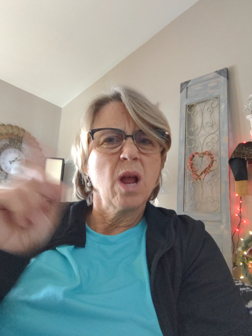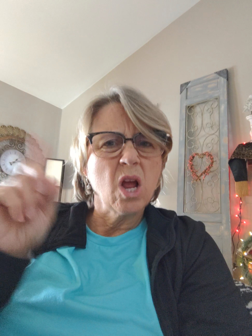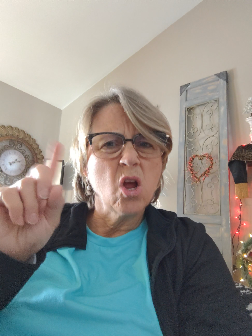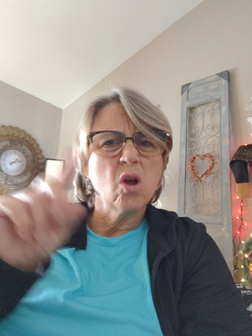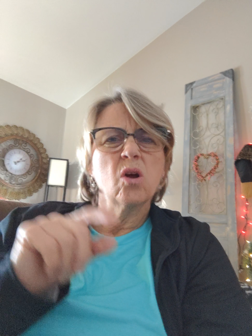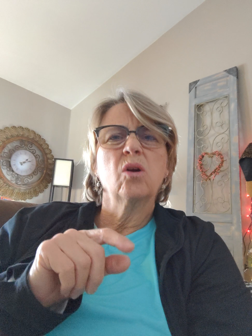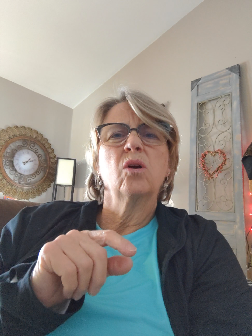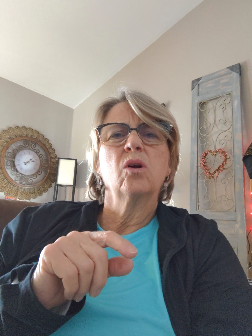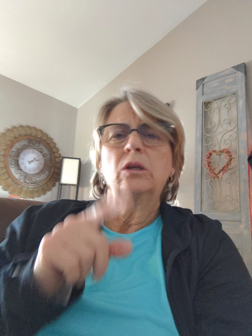where